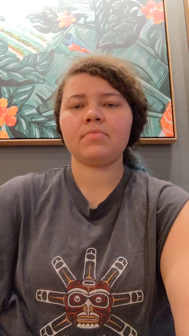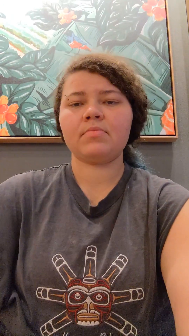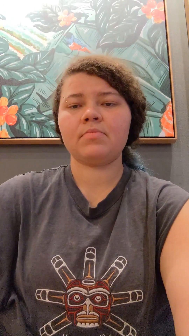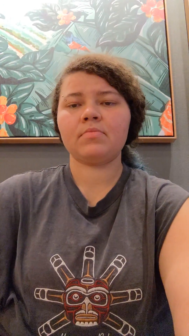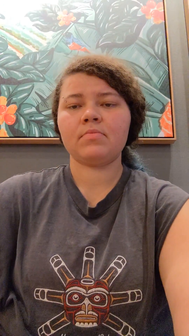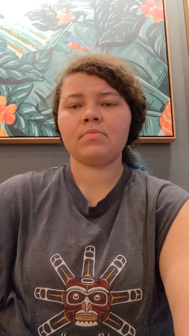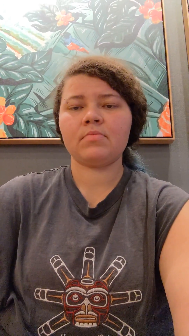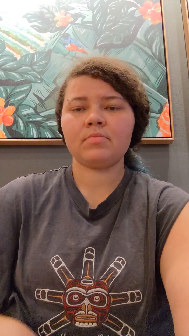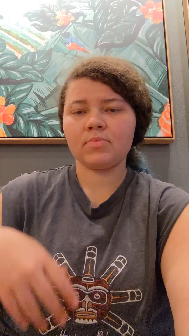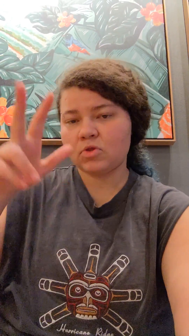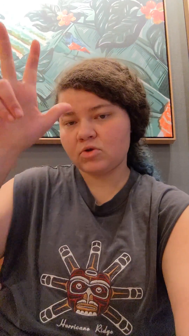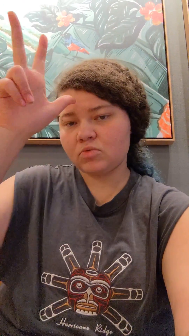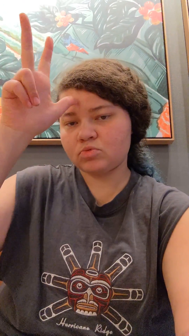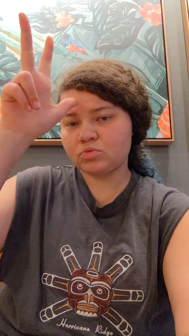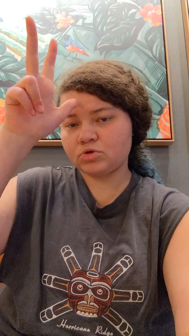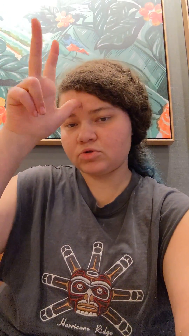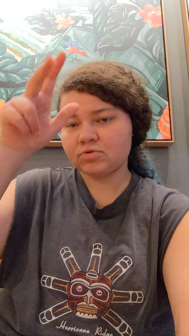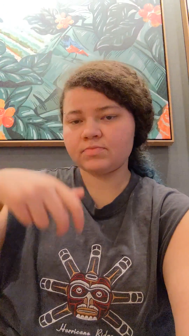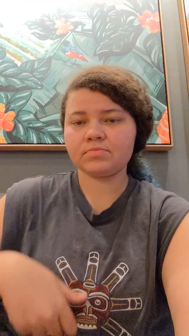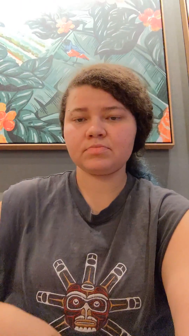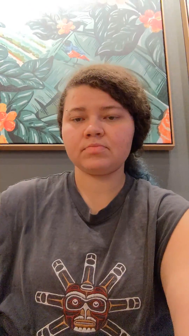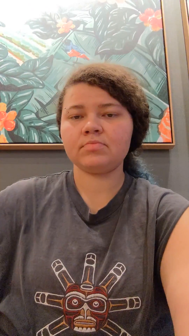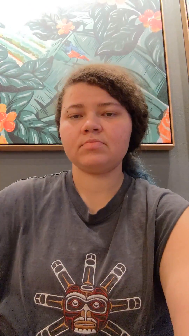rooster